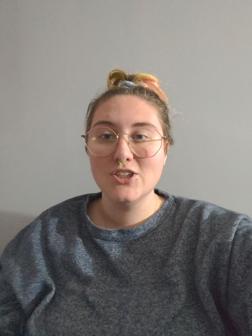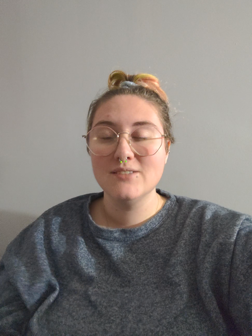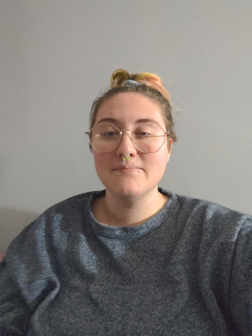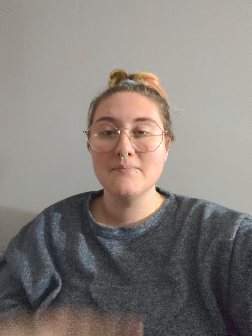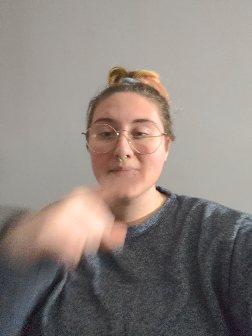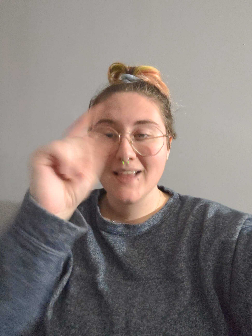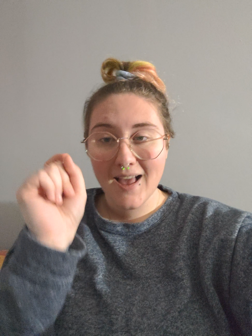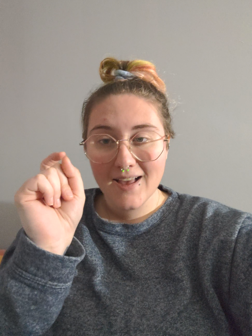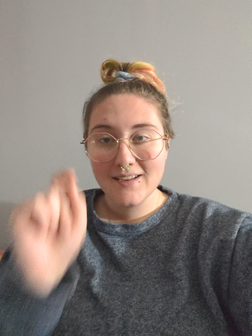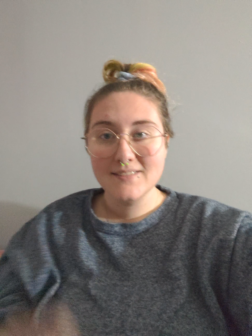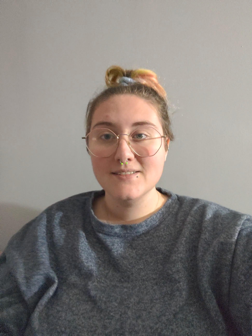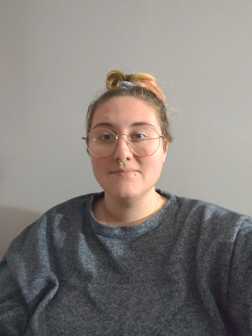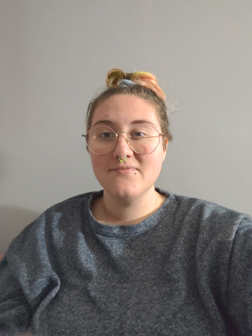because